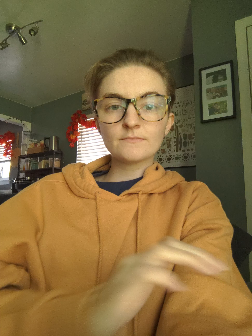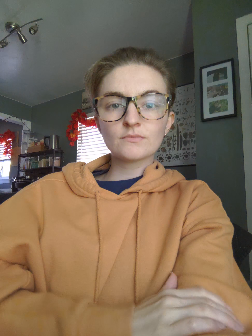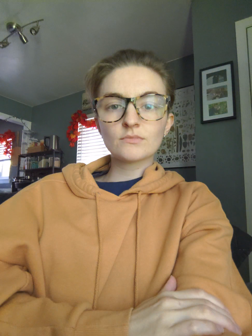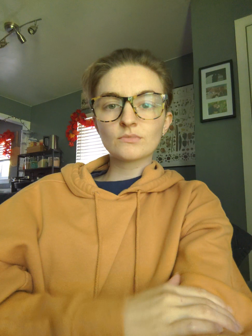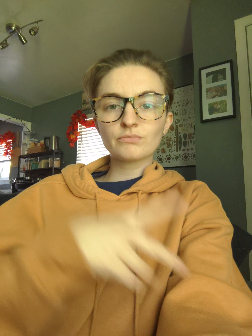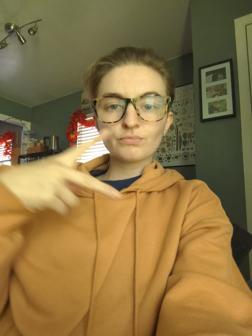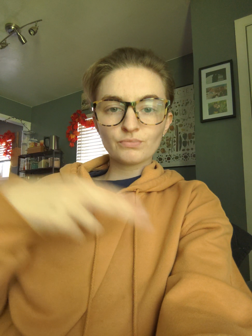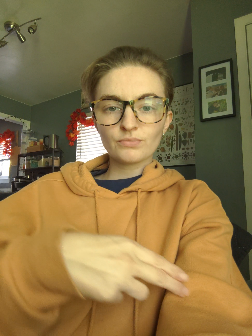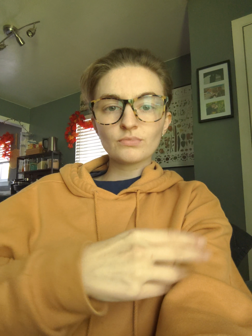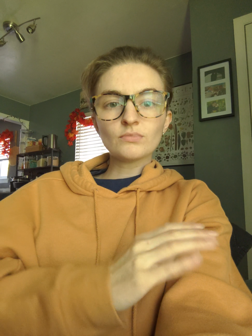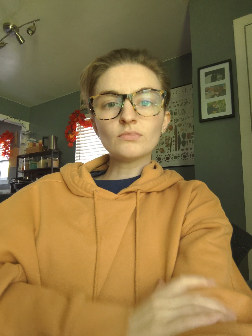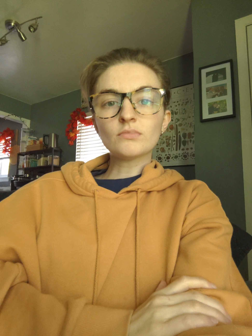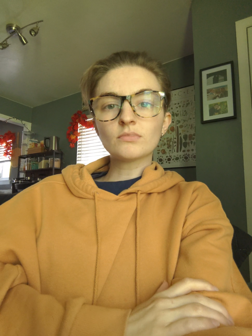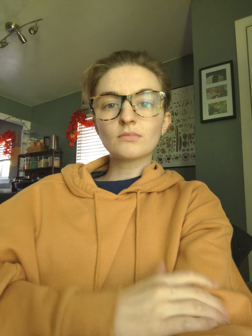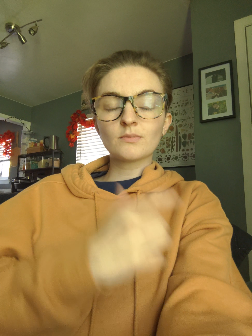cut